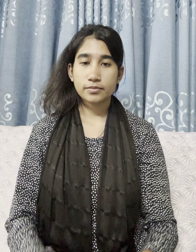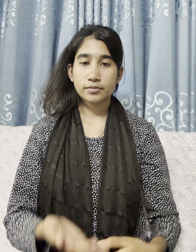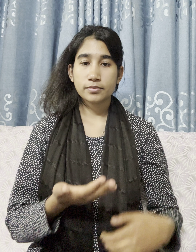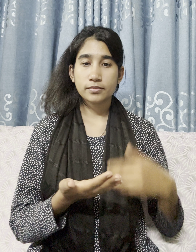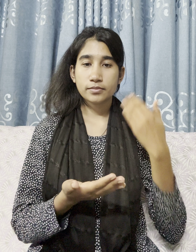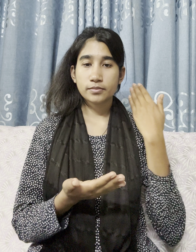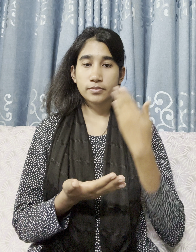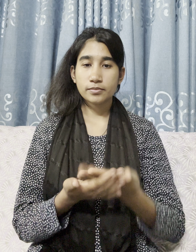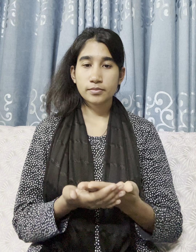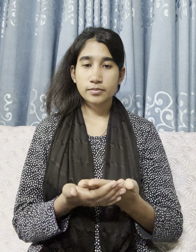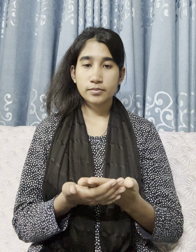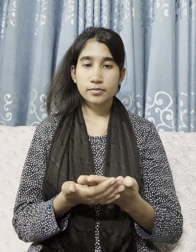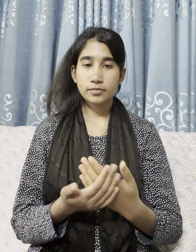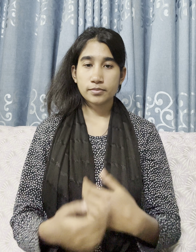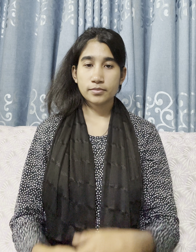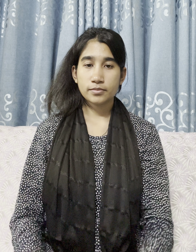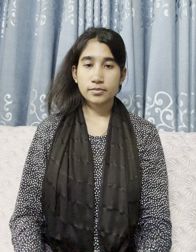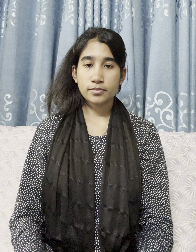বিশ্বাস